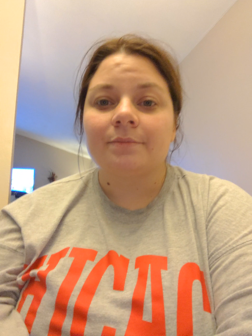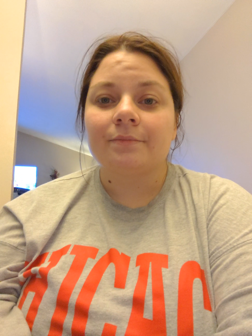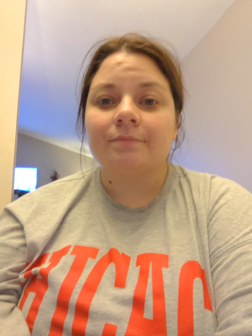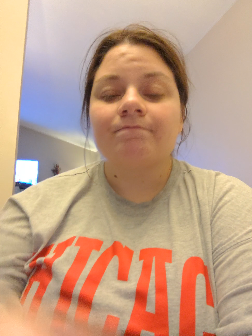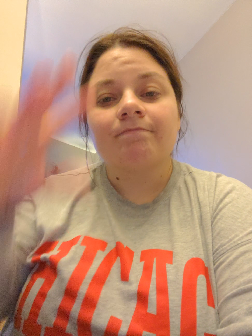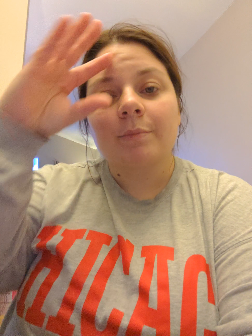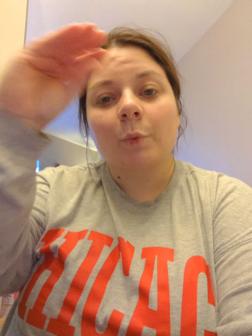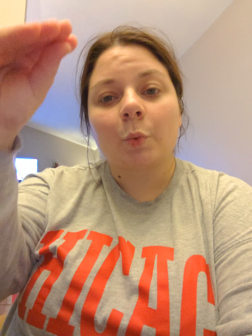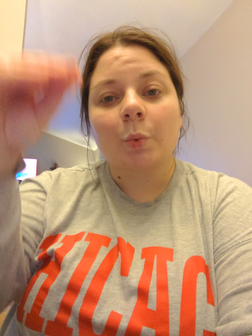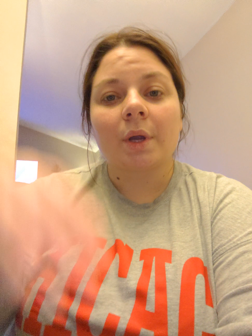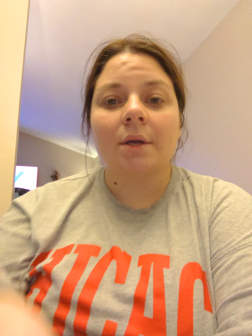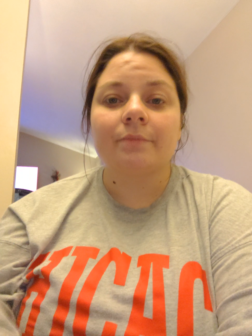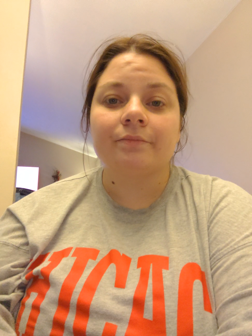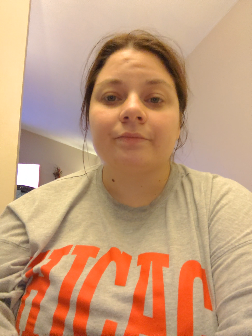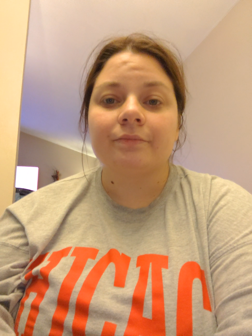boy